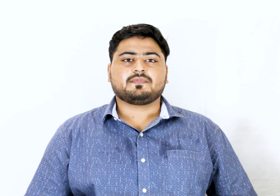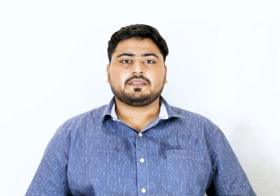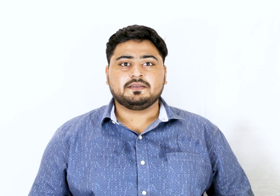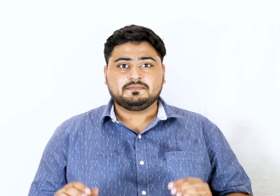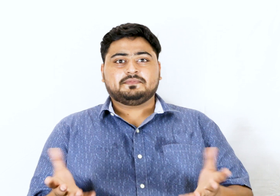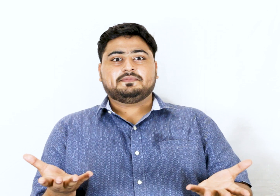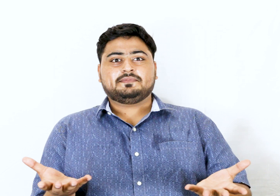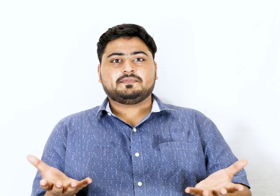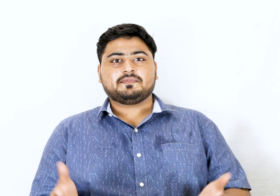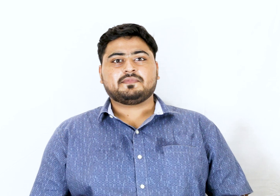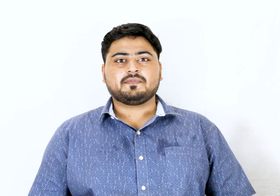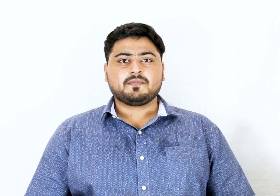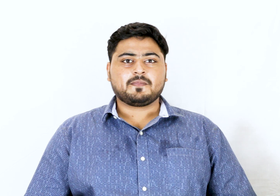surprise